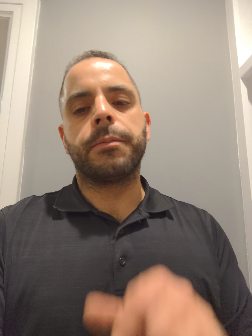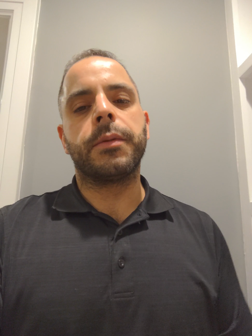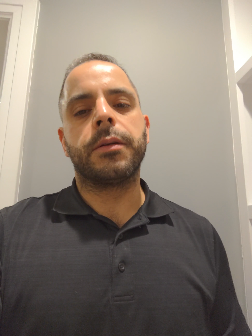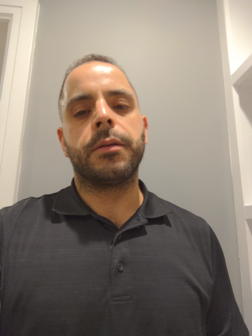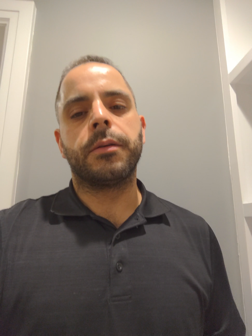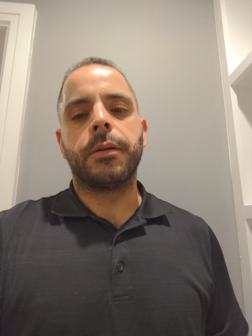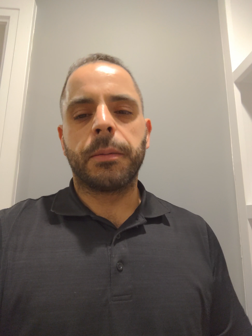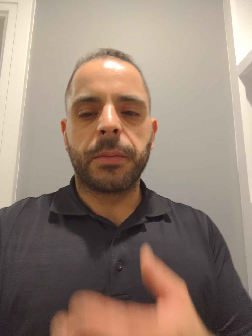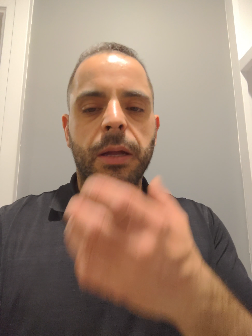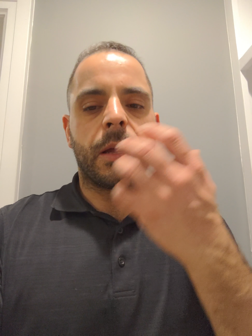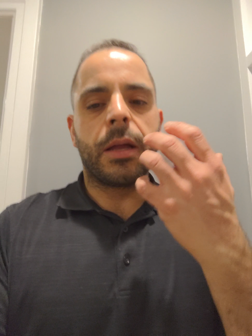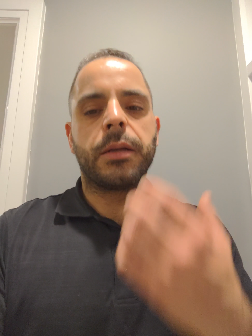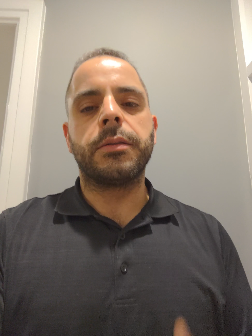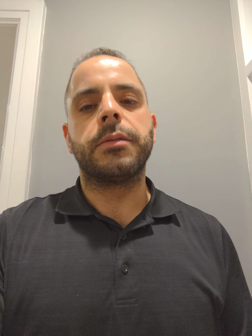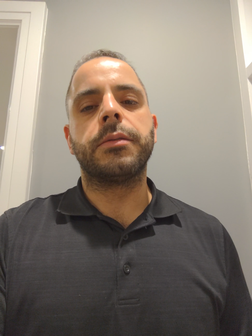mad